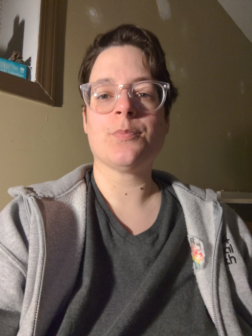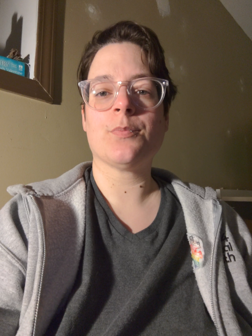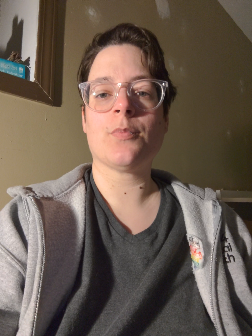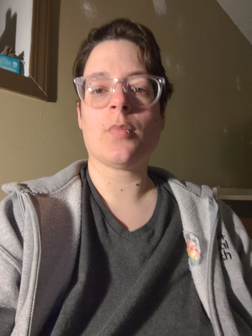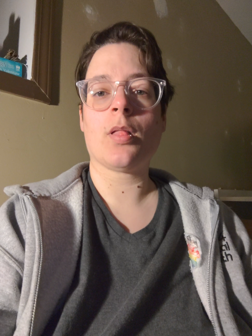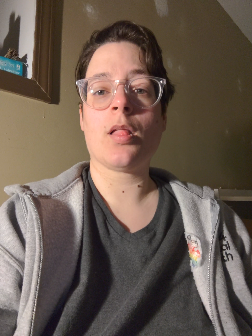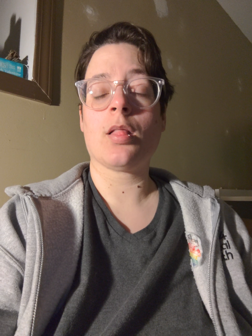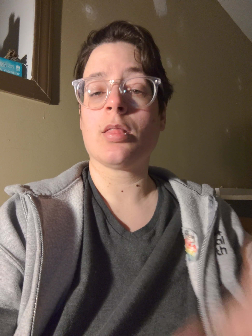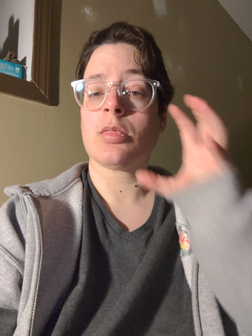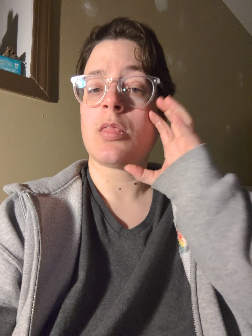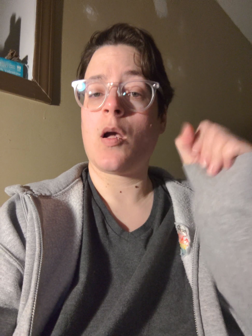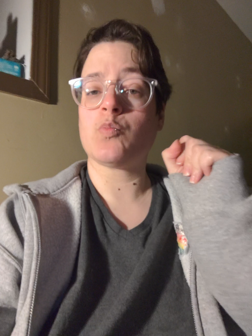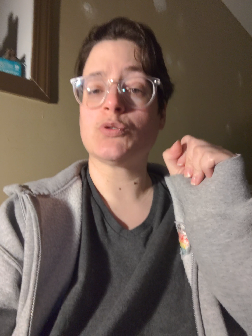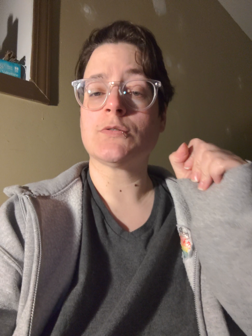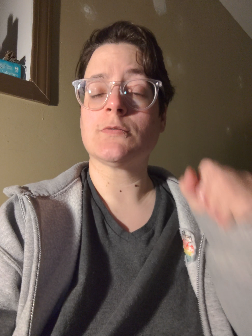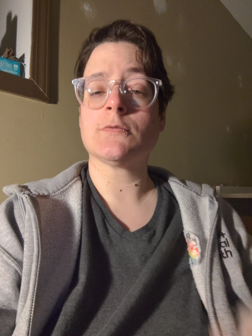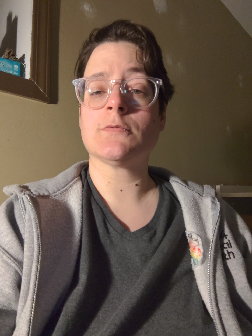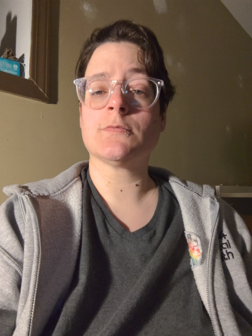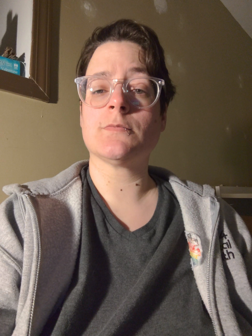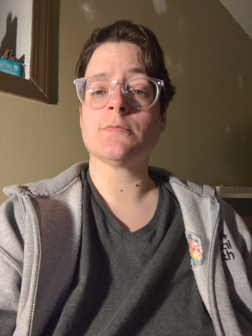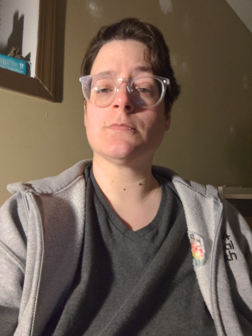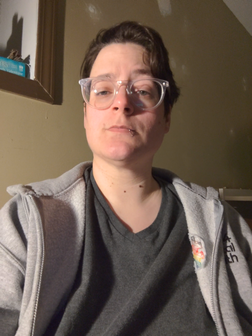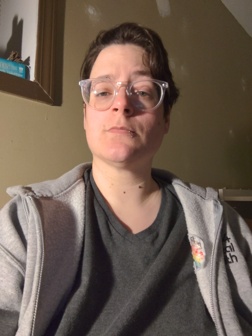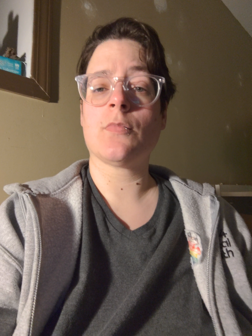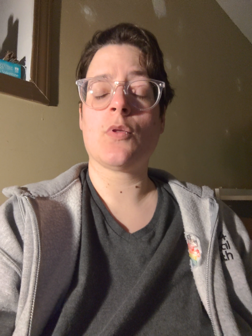loud